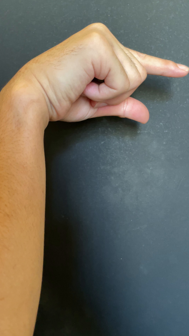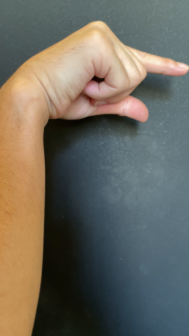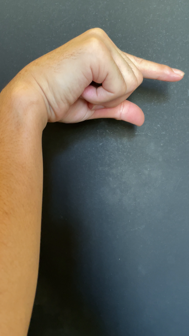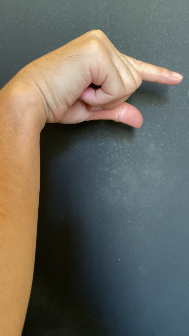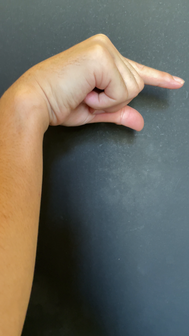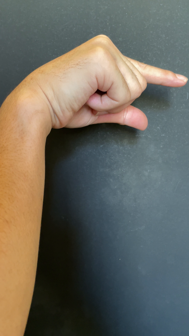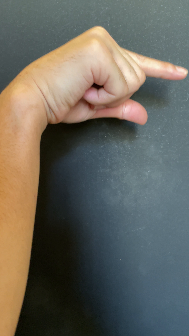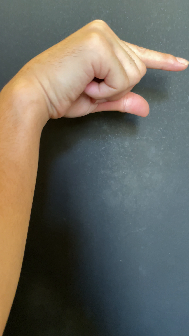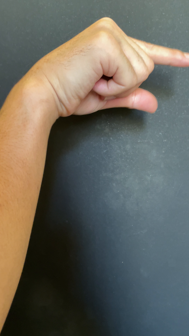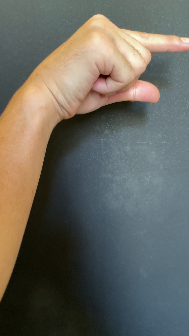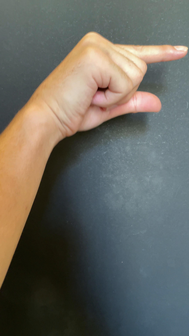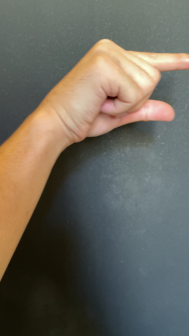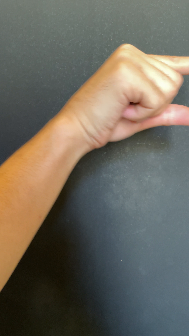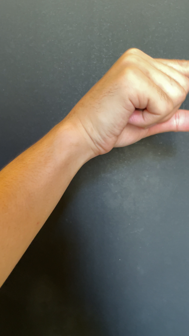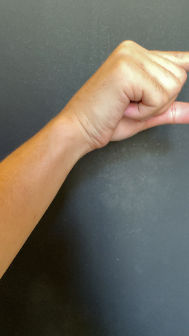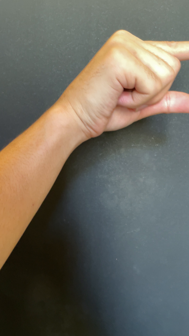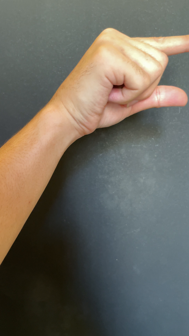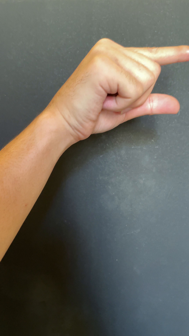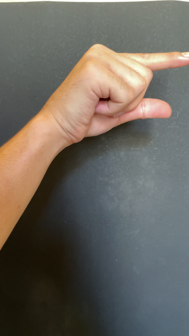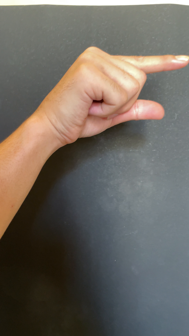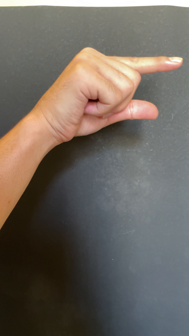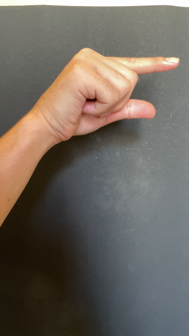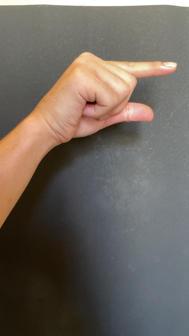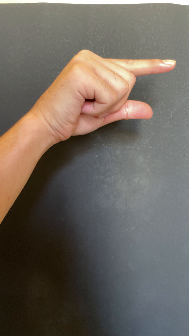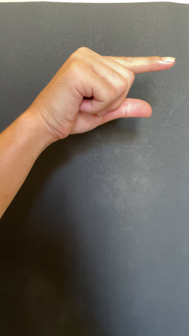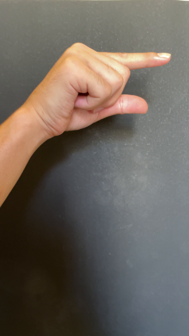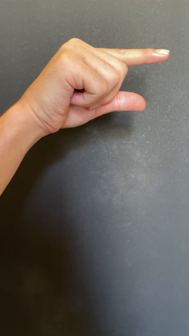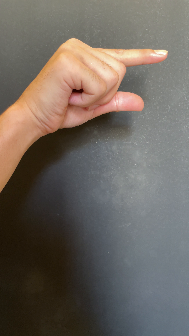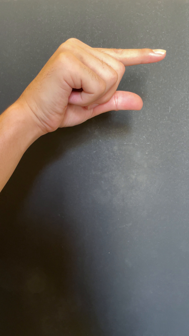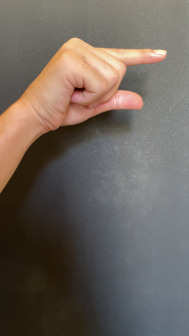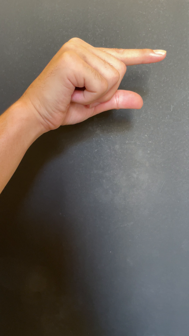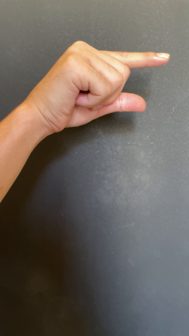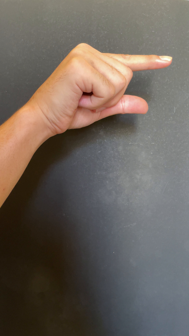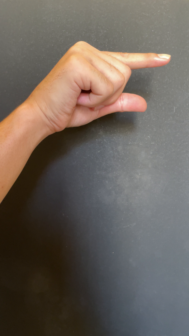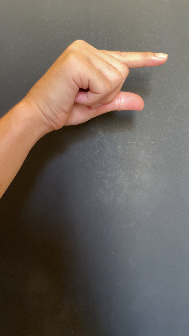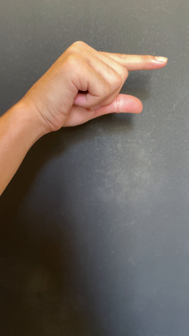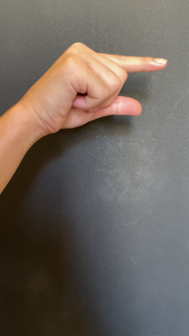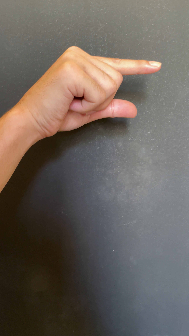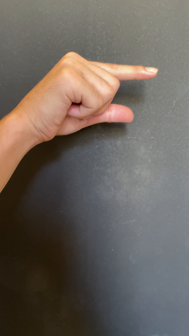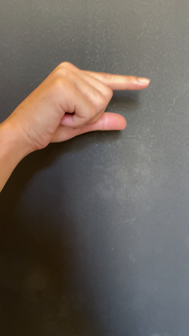ञ